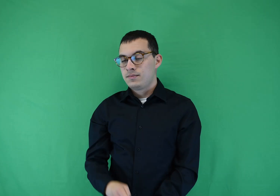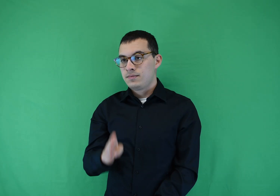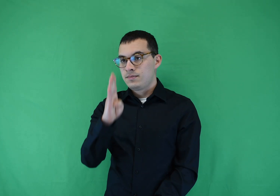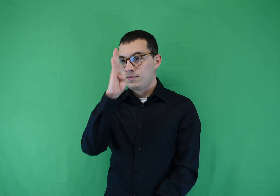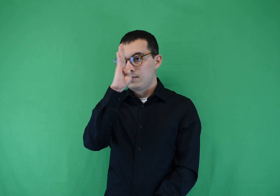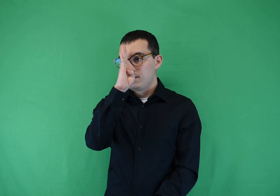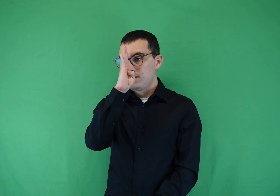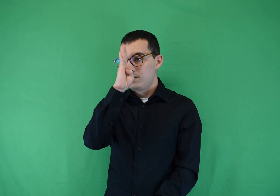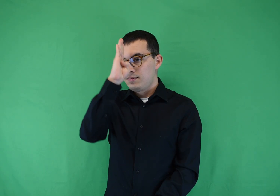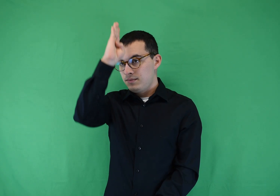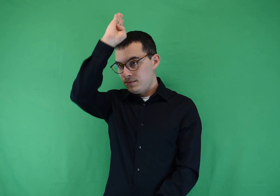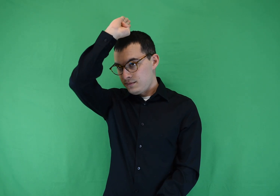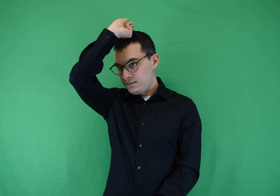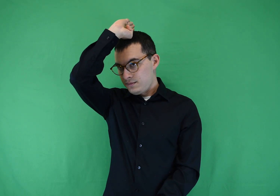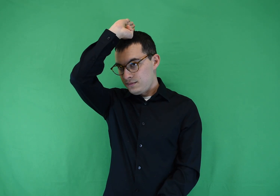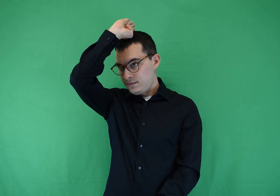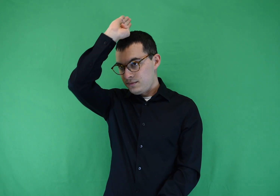bomberos